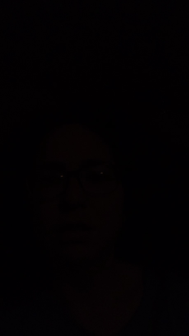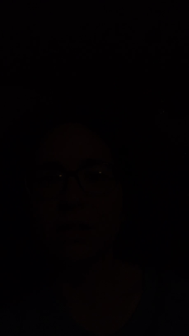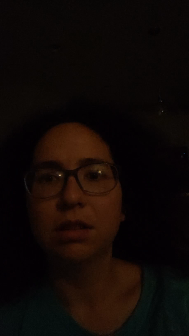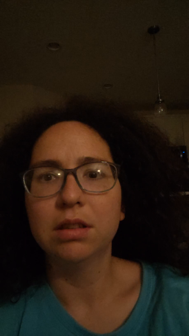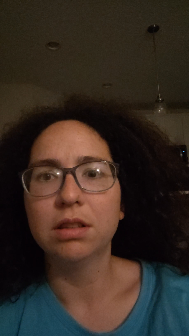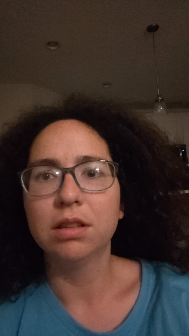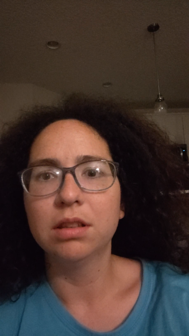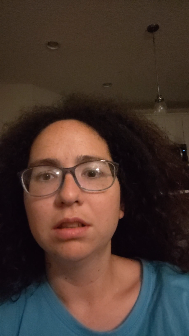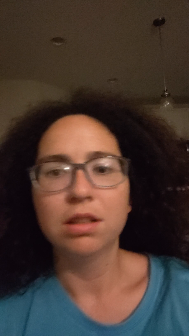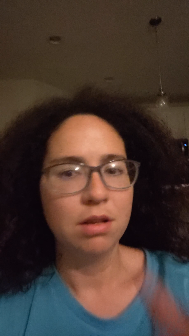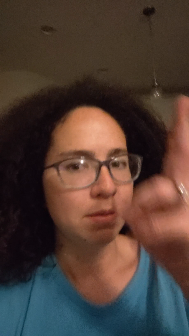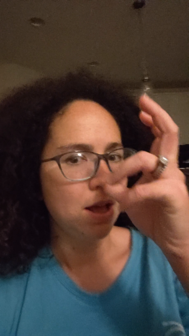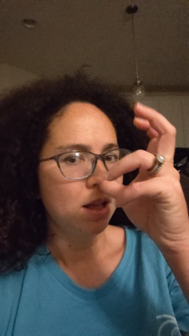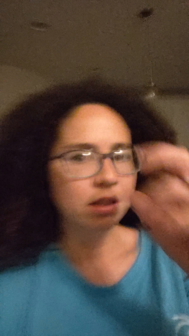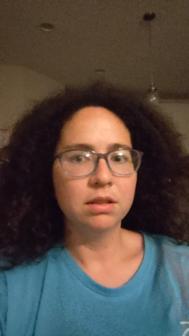ant